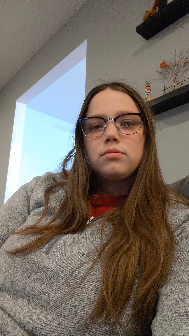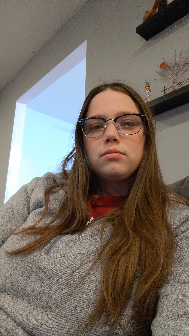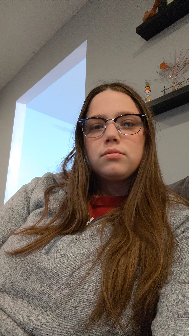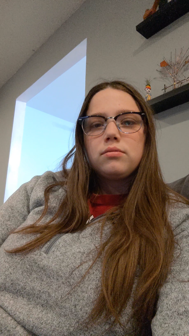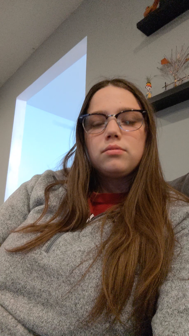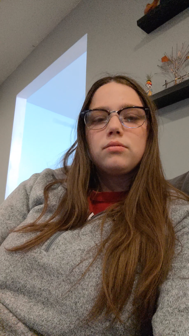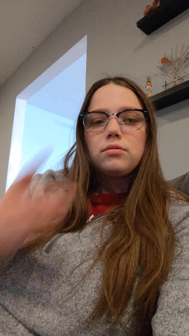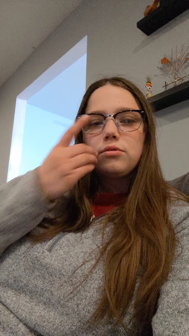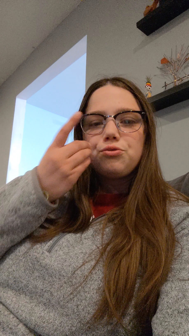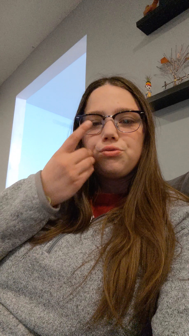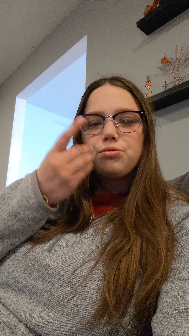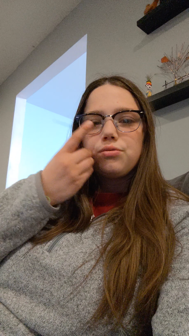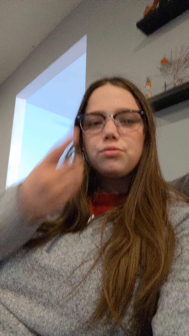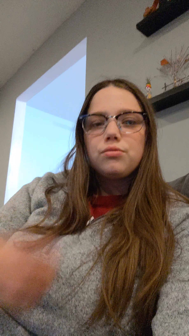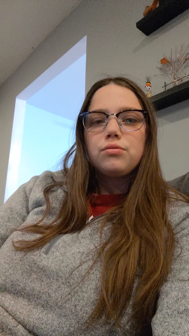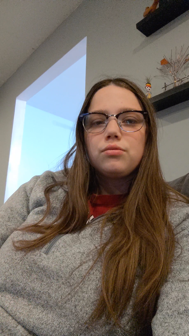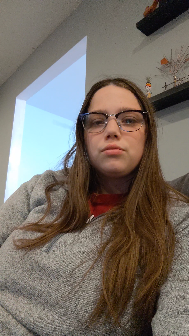dinner